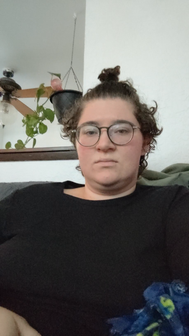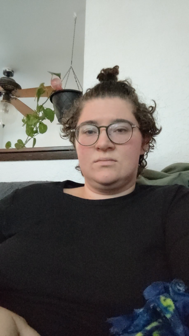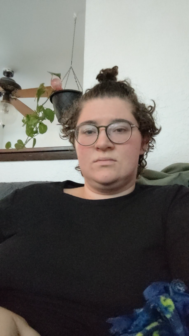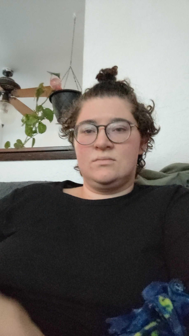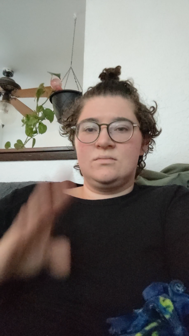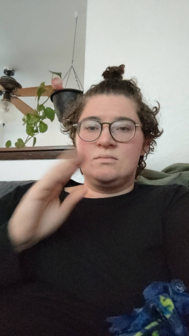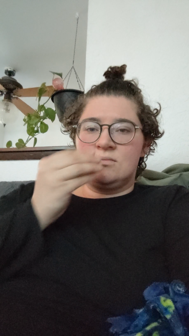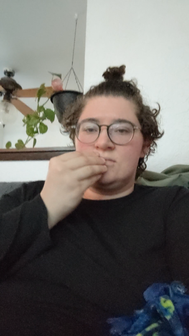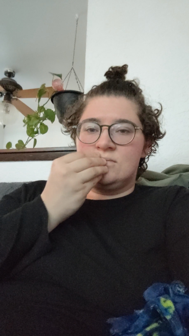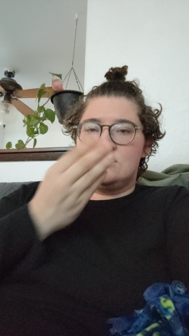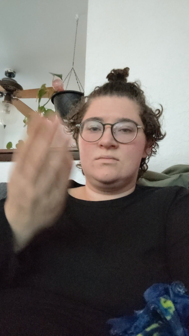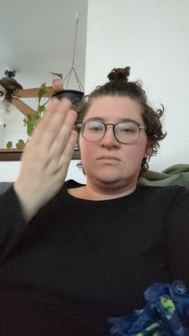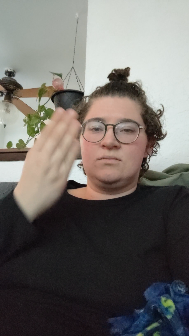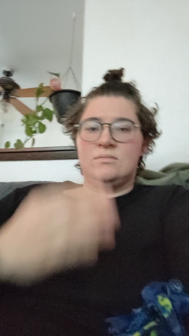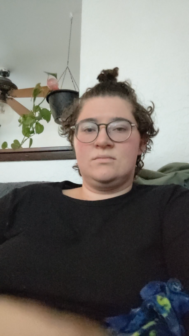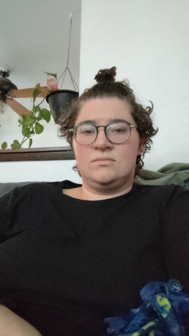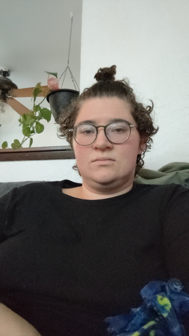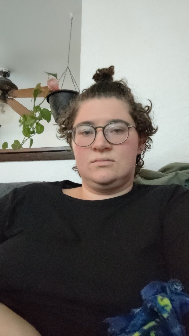breakfast